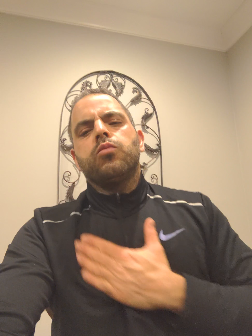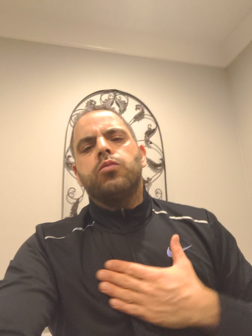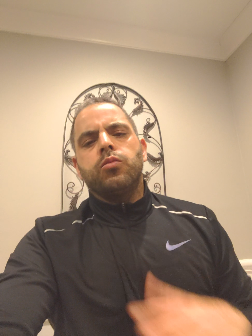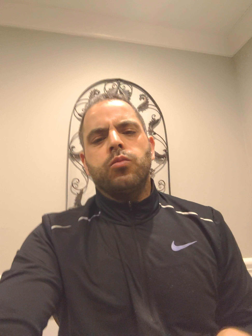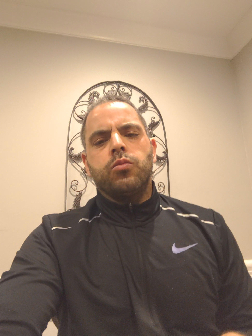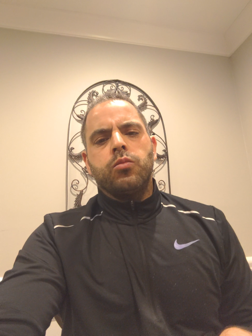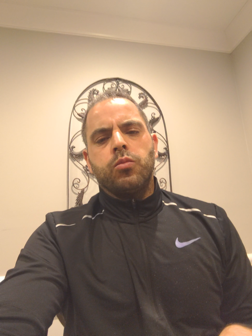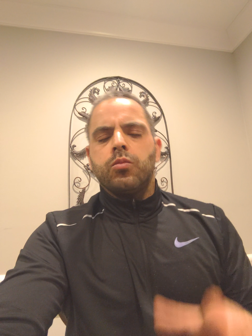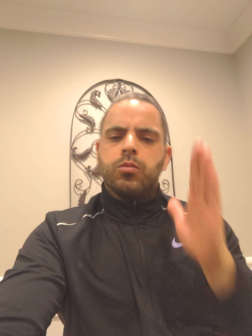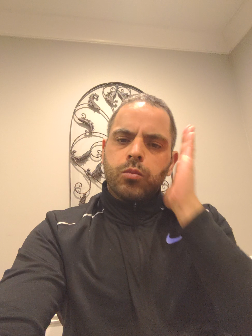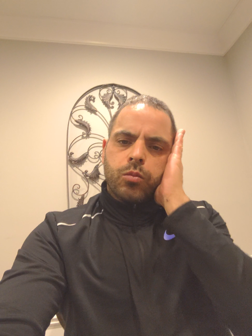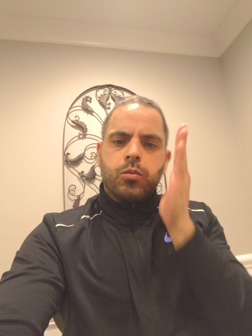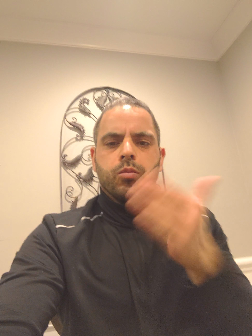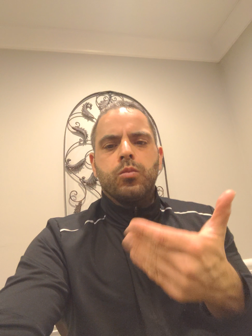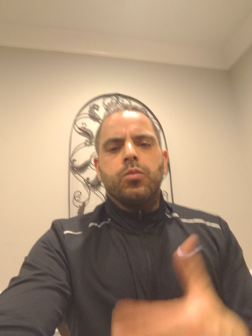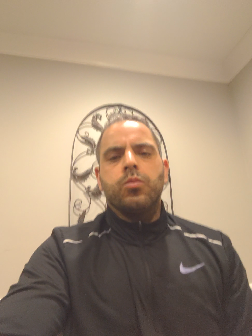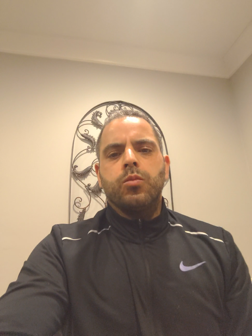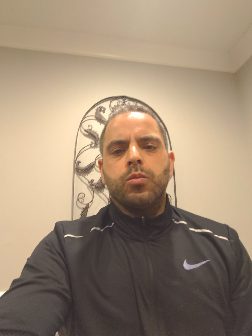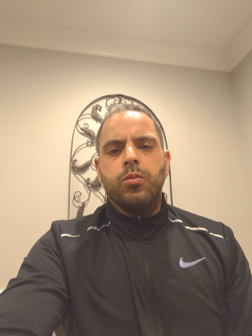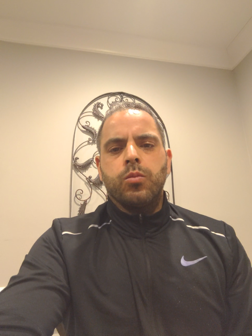bedroom